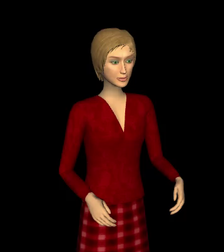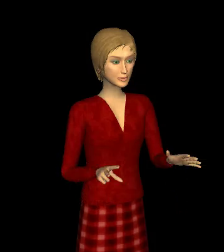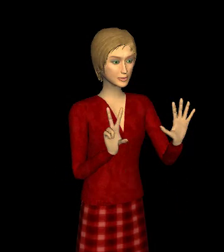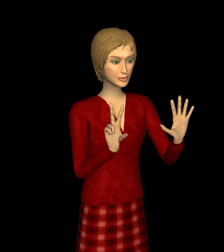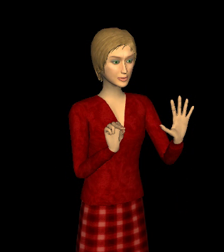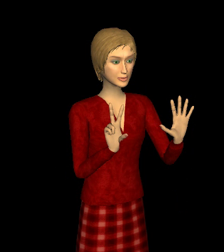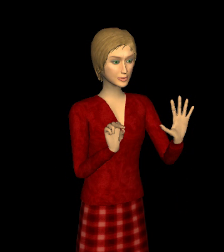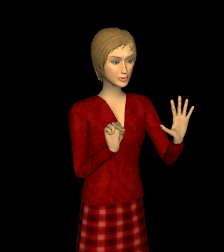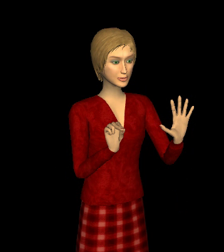80